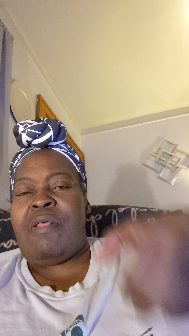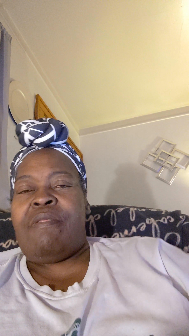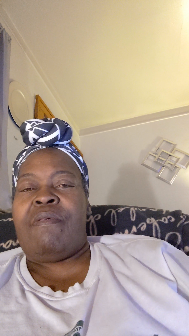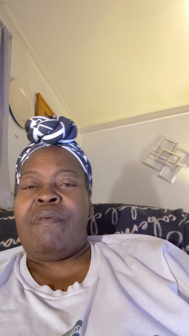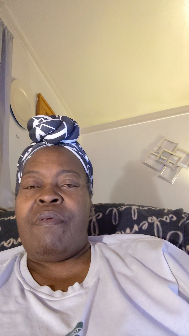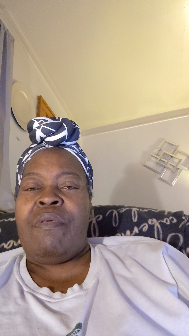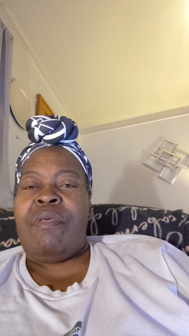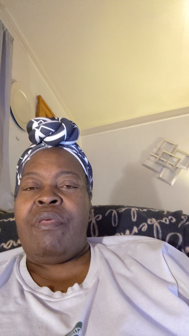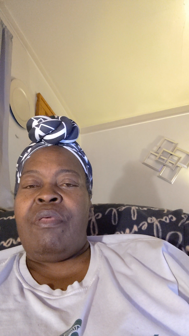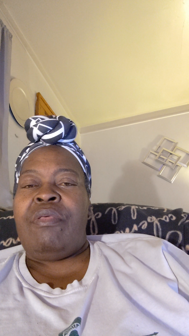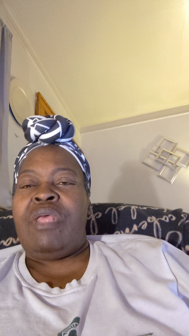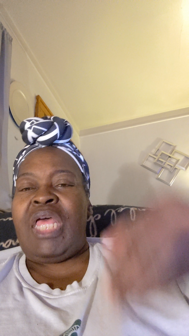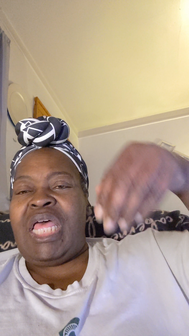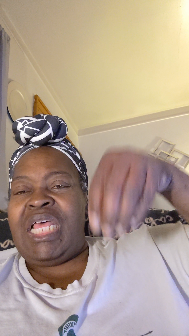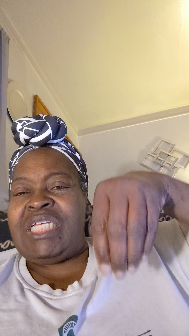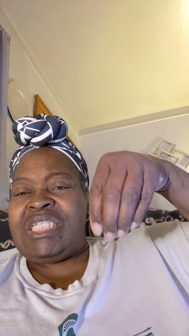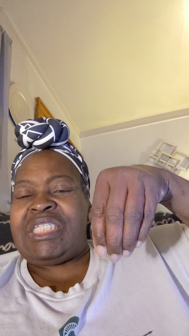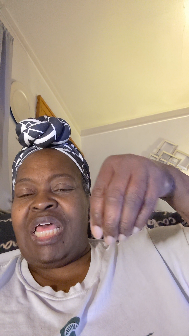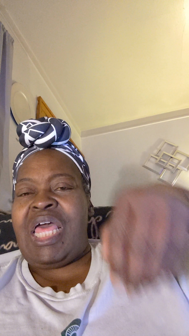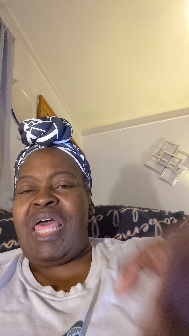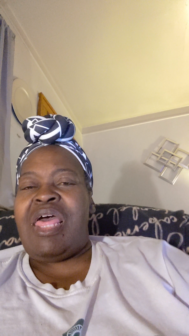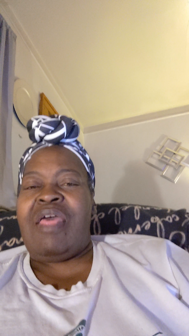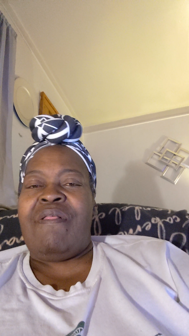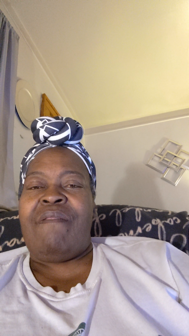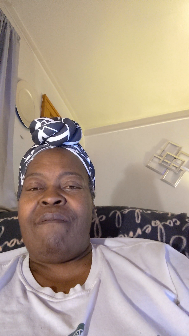inside